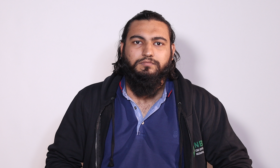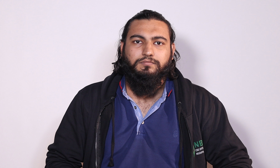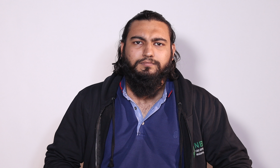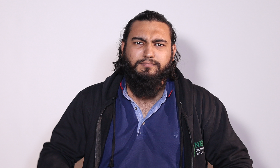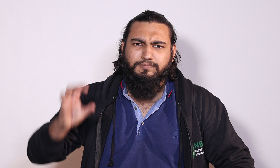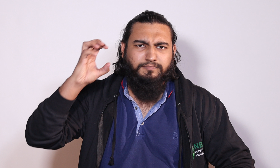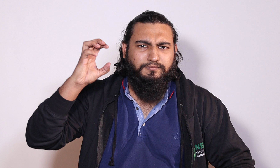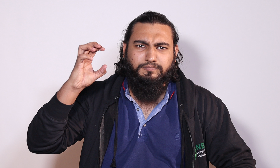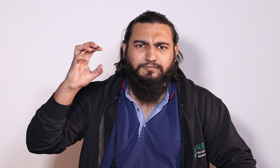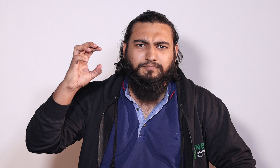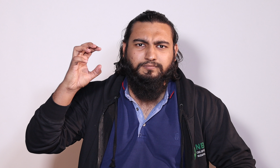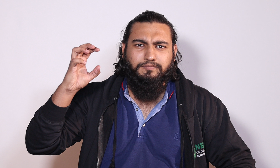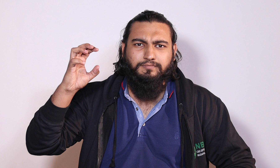stiff